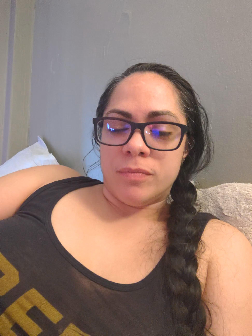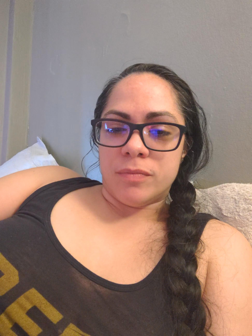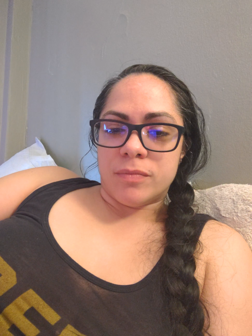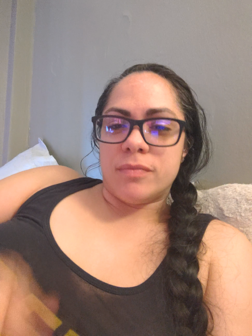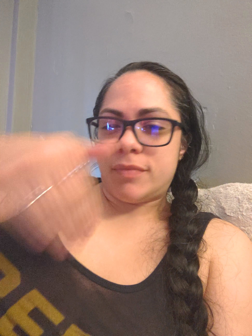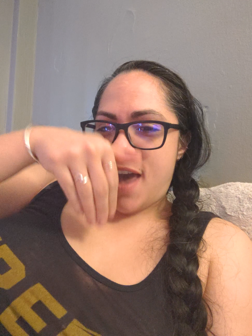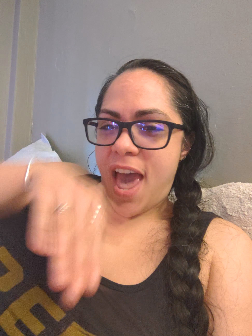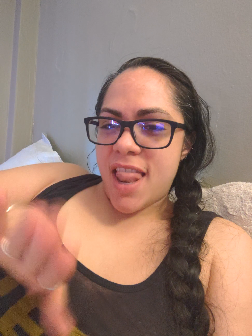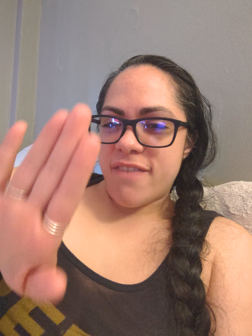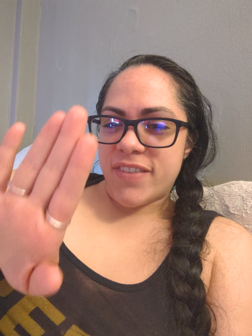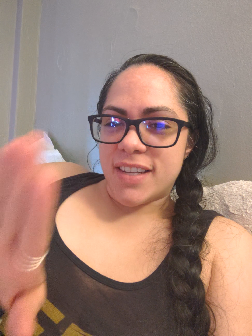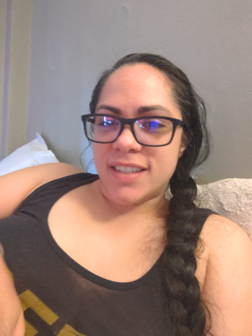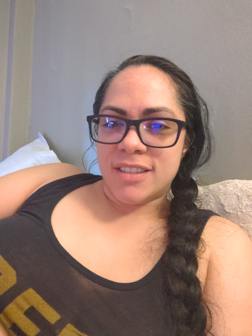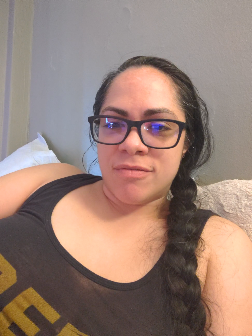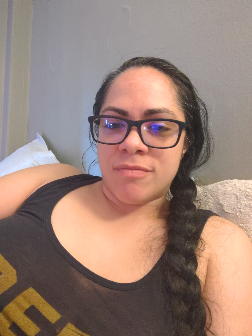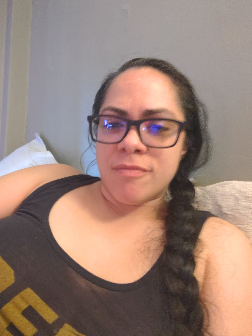elephant